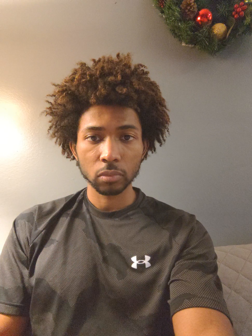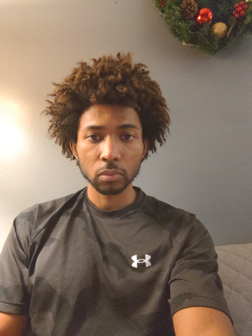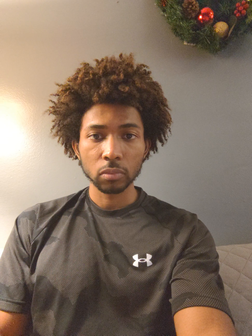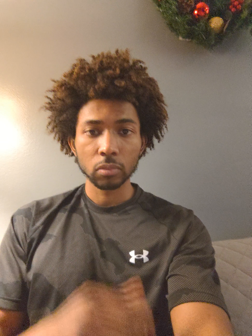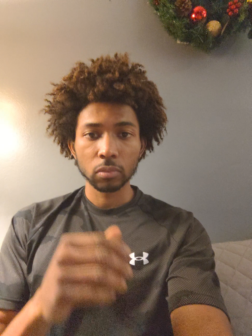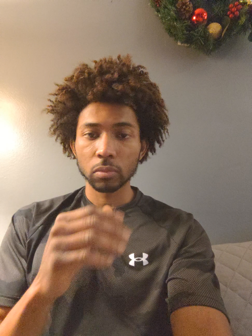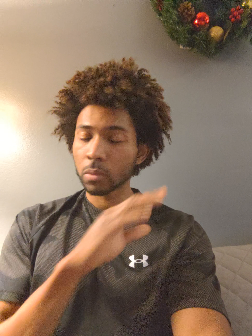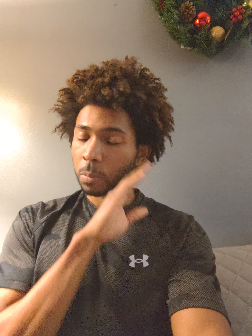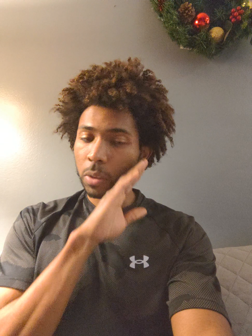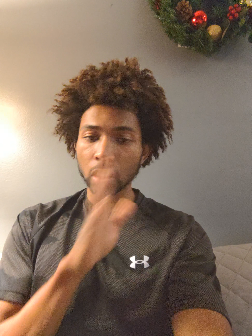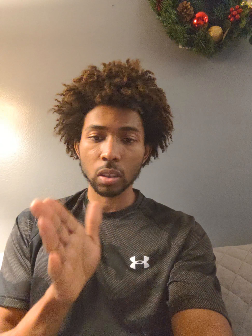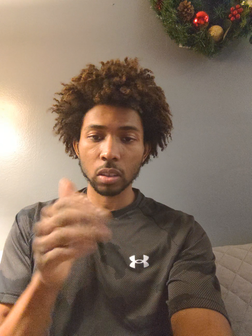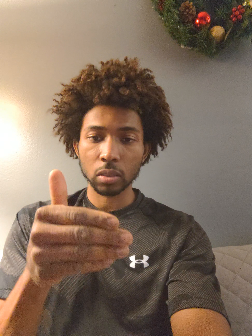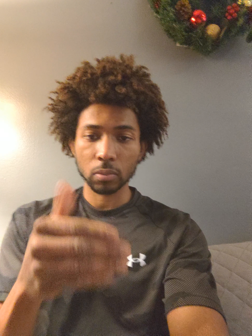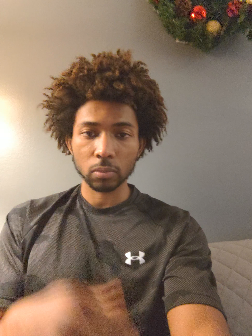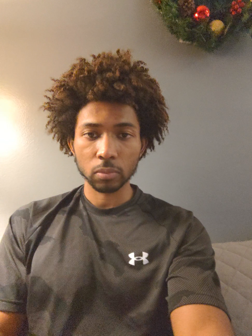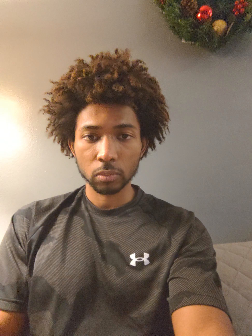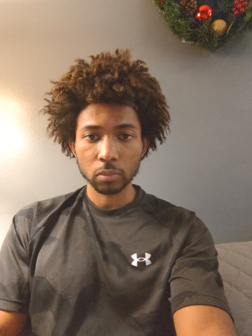bedroom